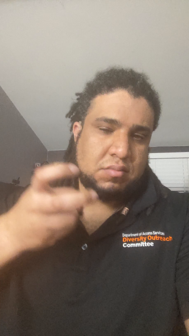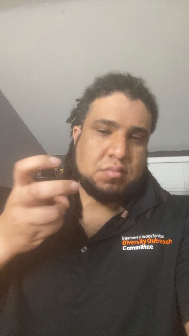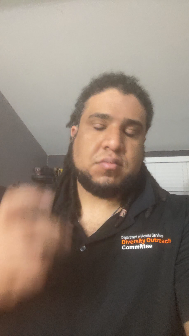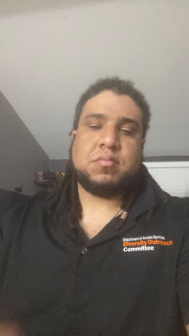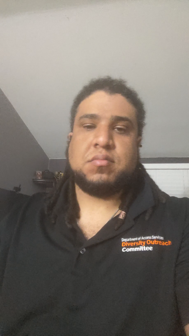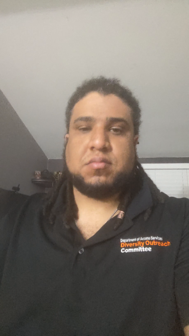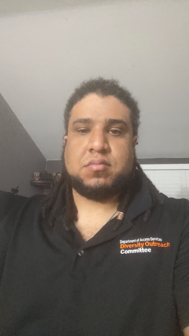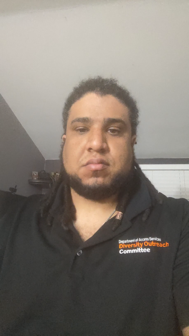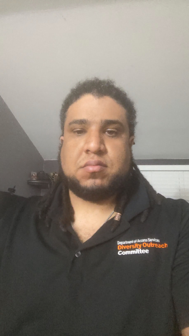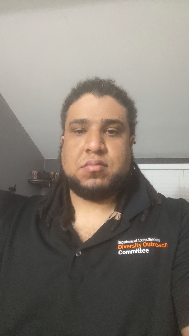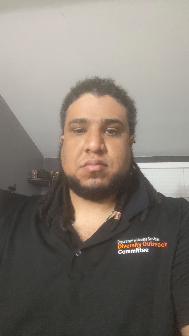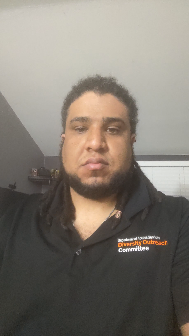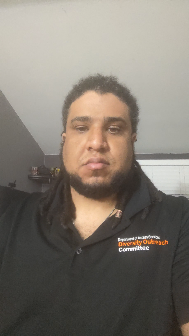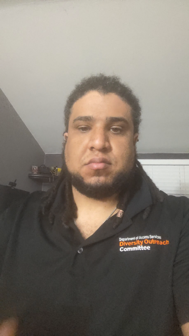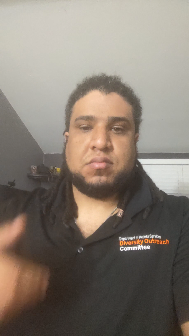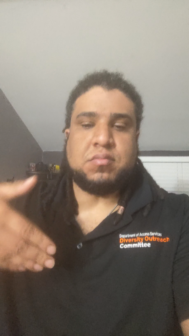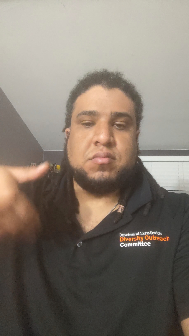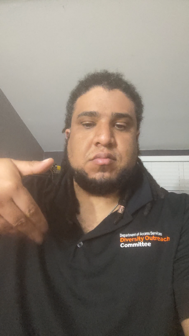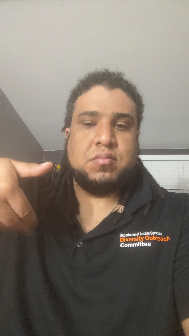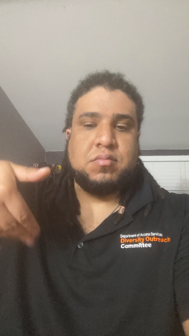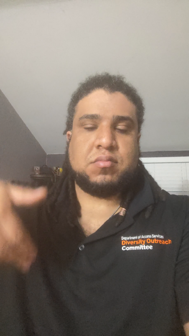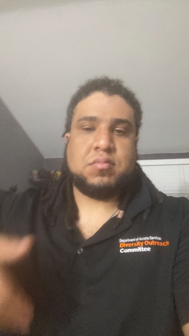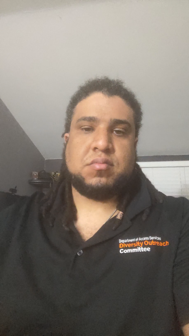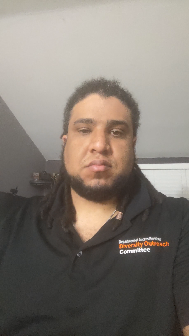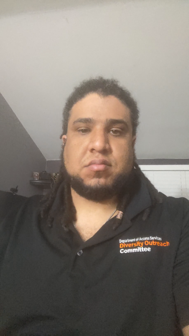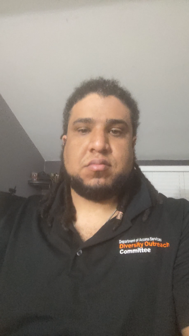shorts